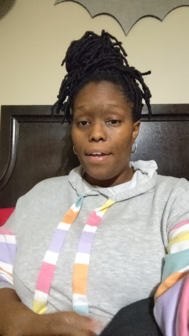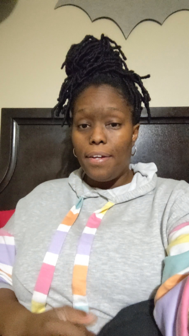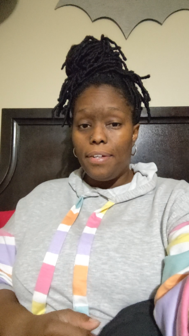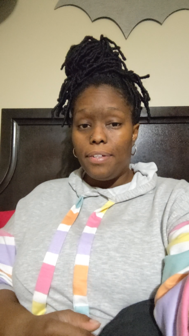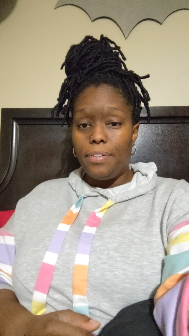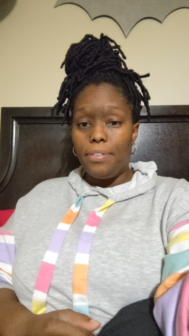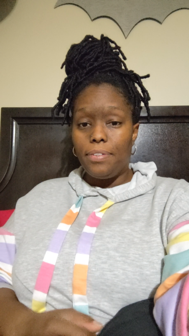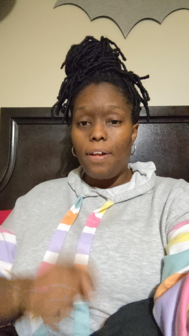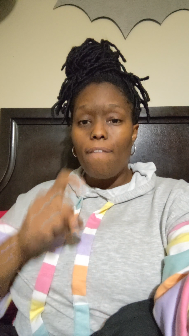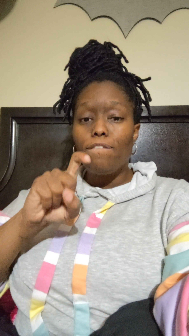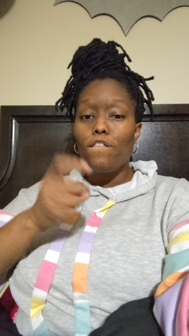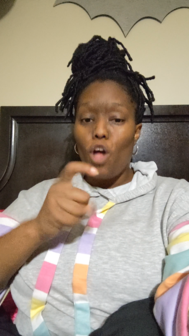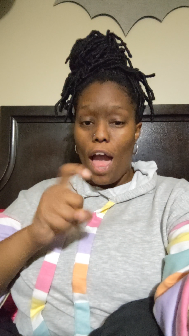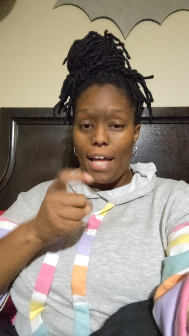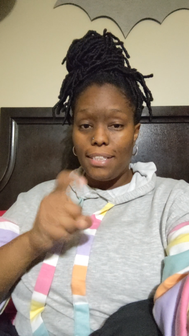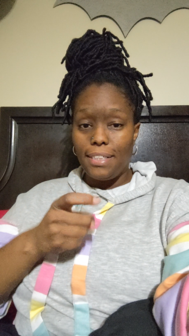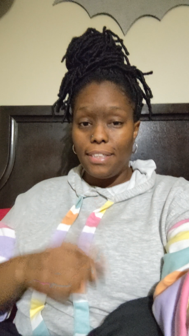friend